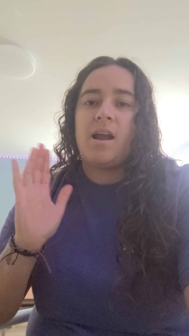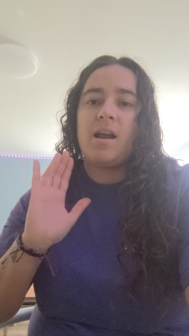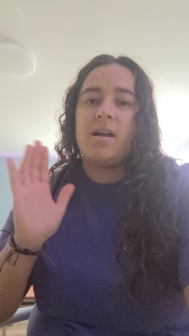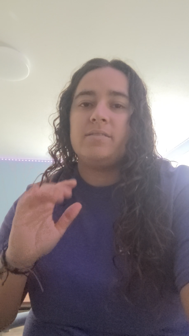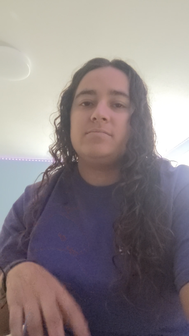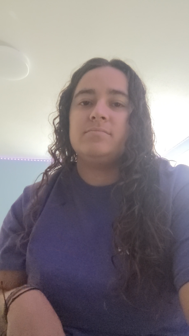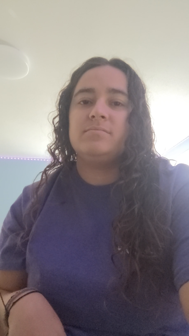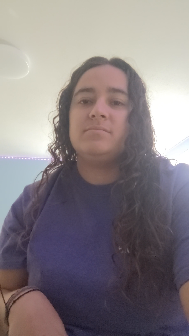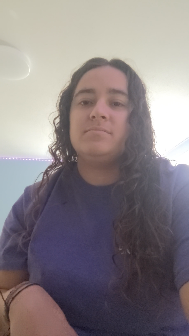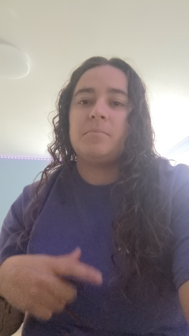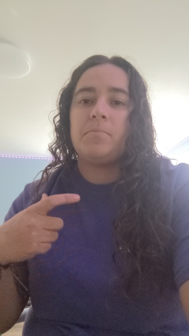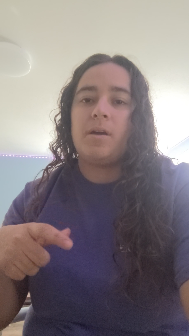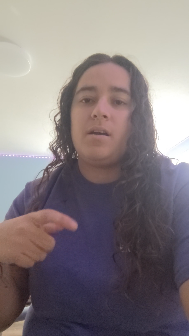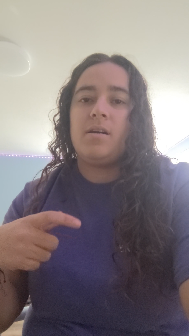plate